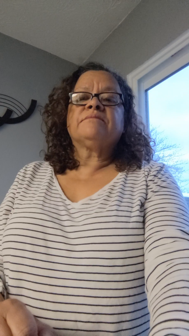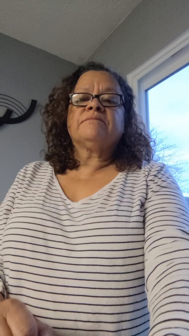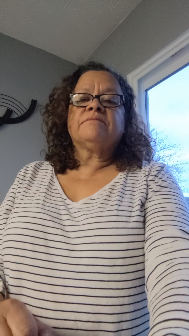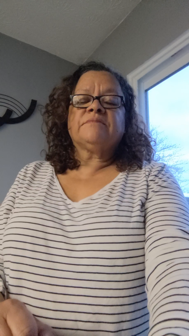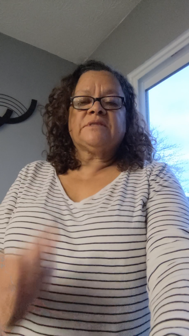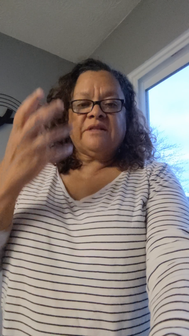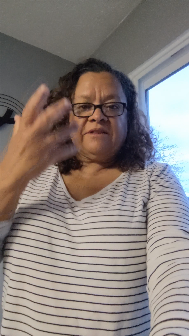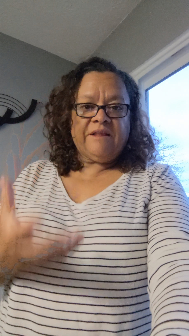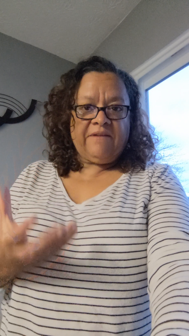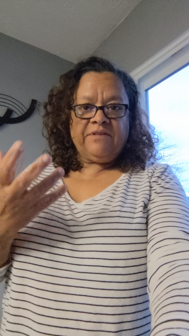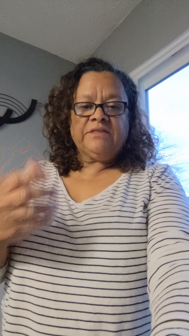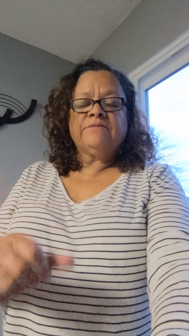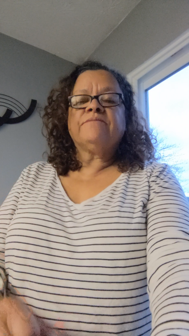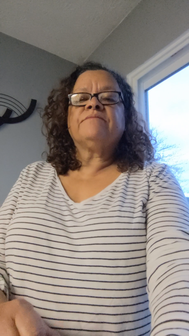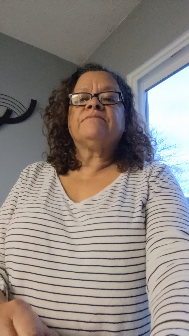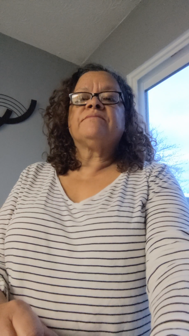heavy